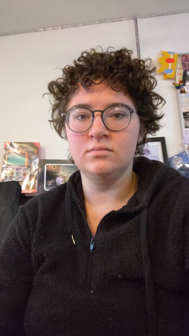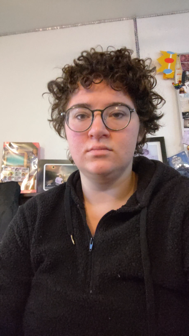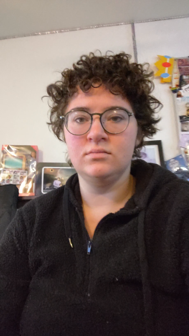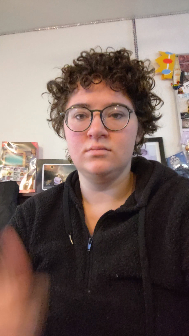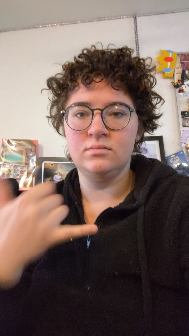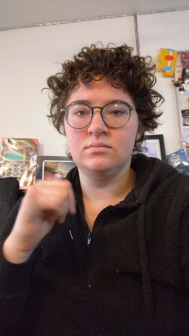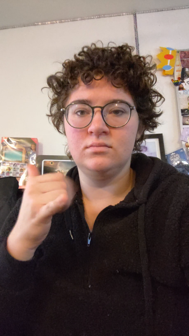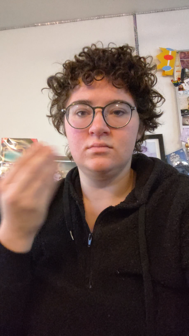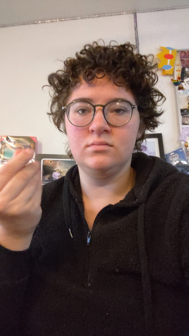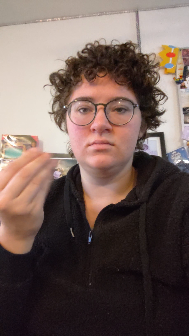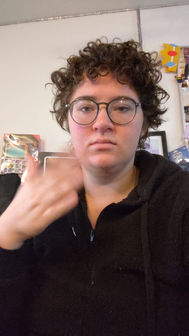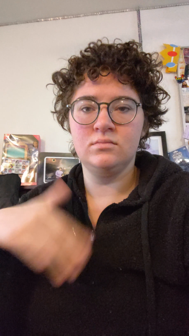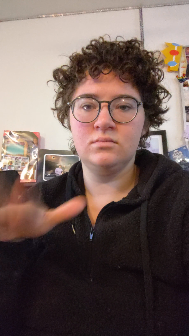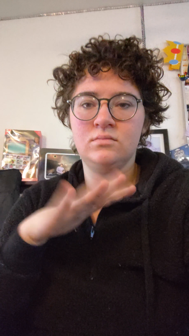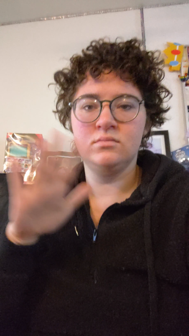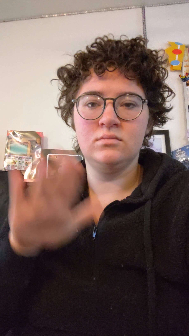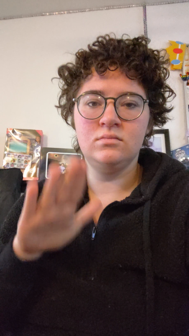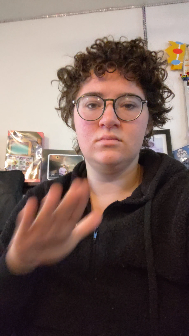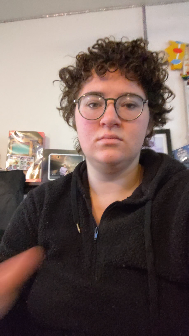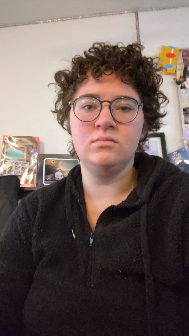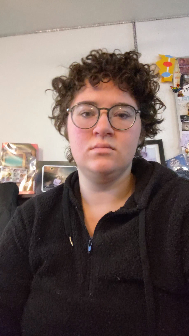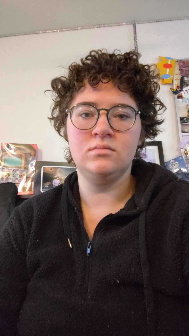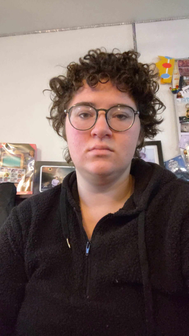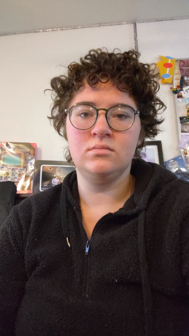playground